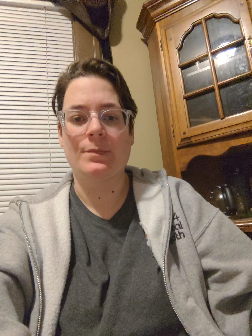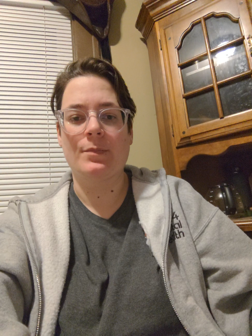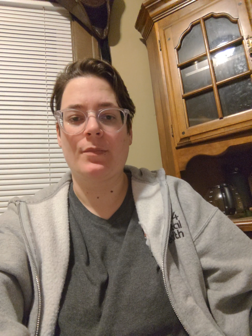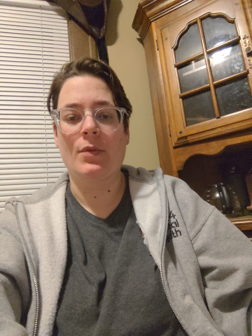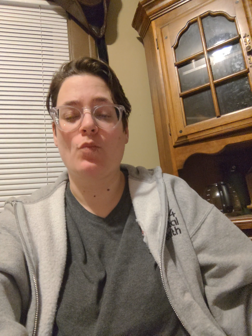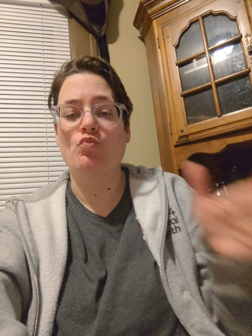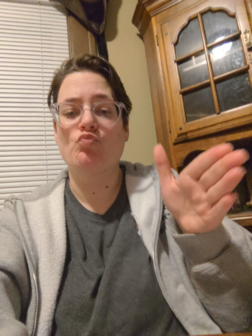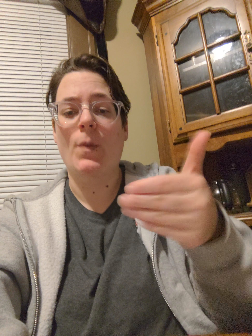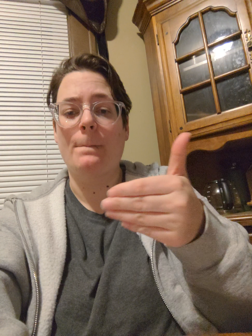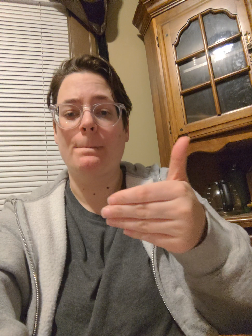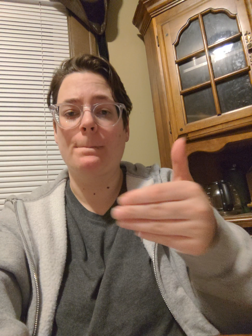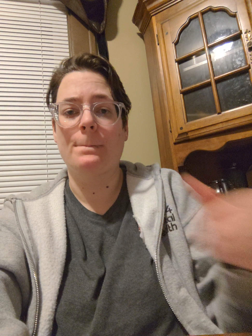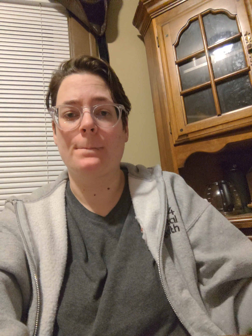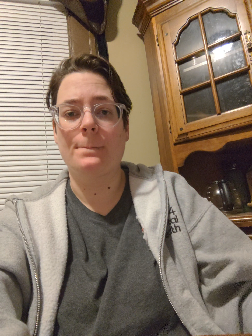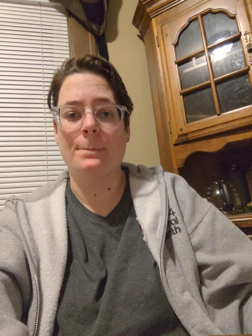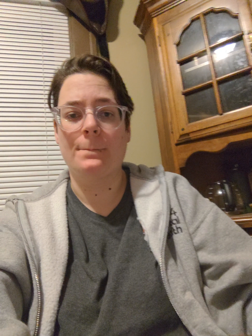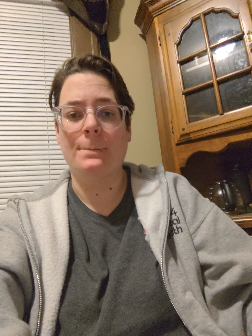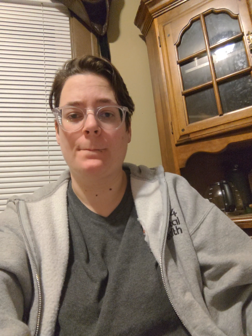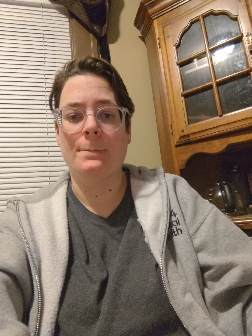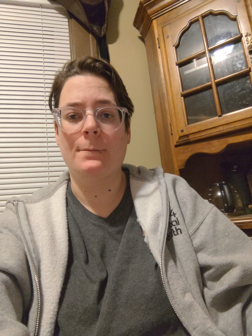room